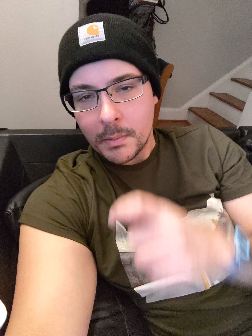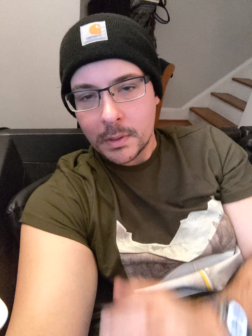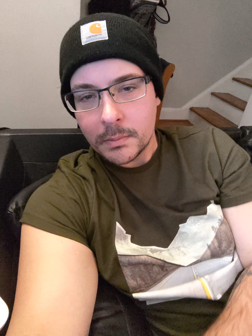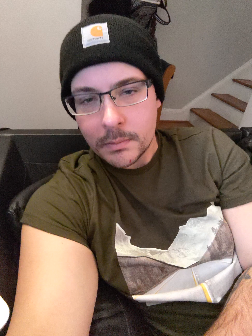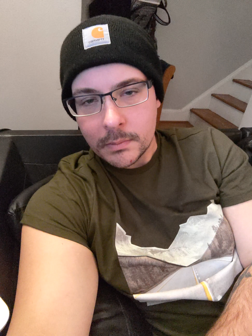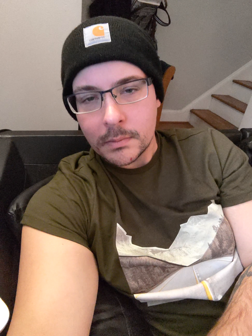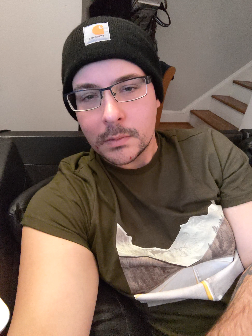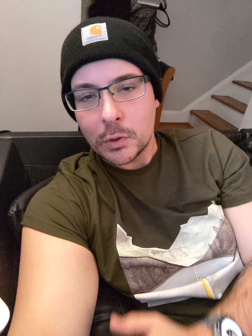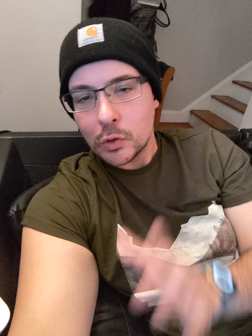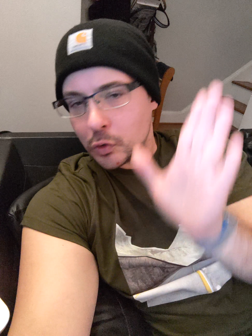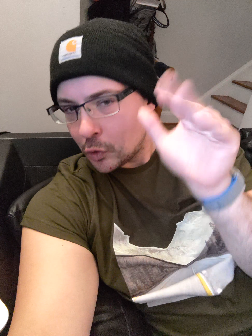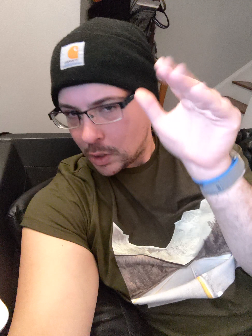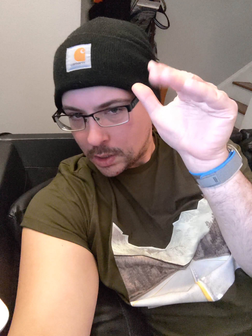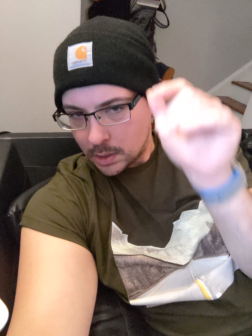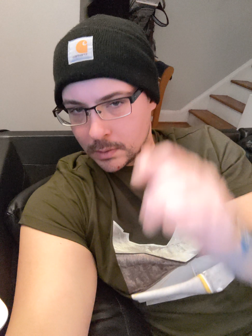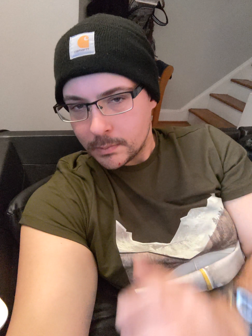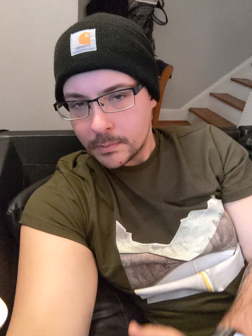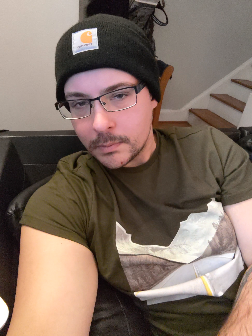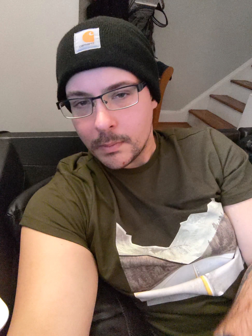donkey